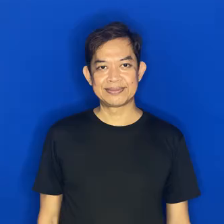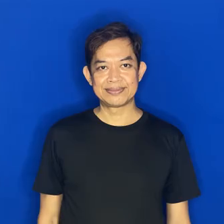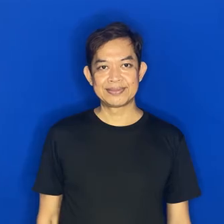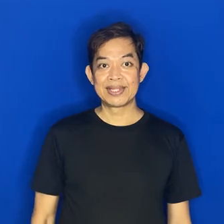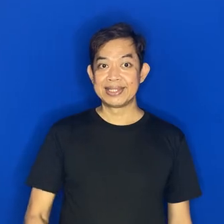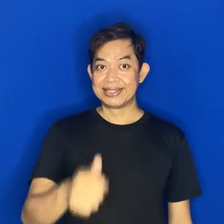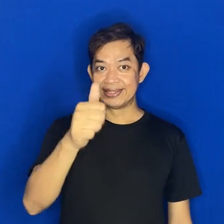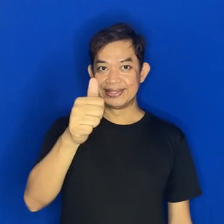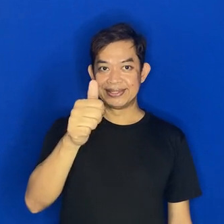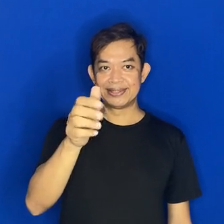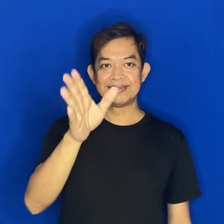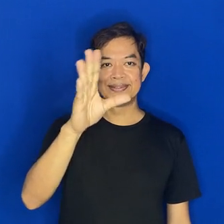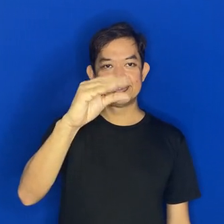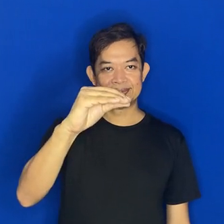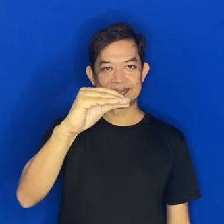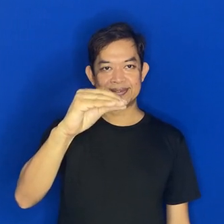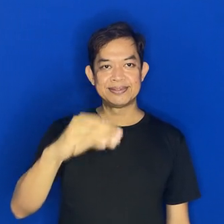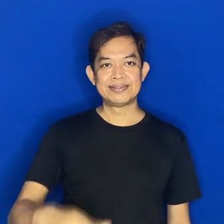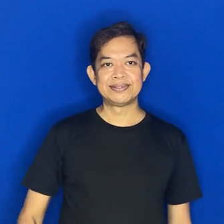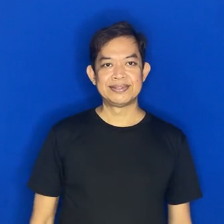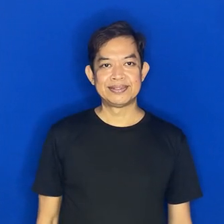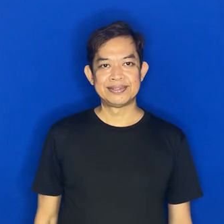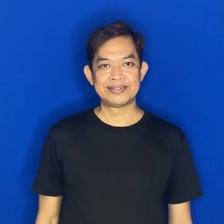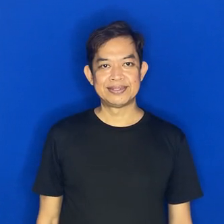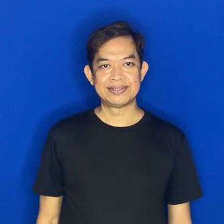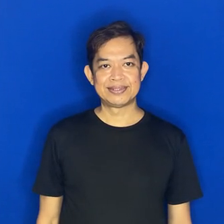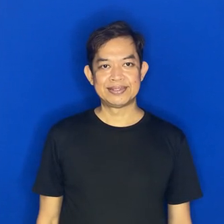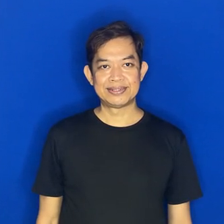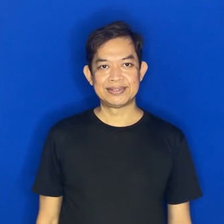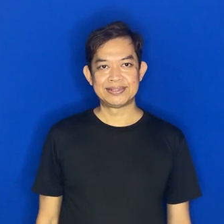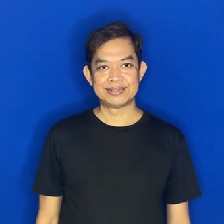good evening